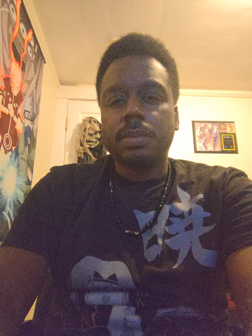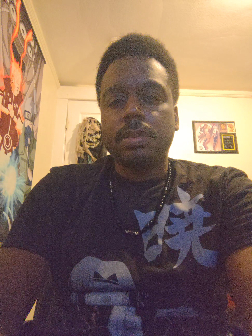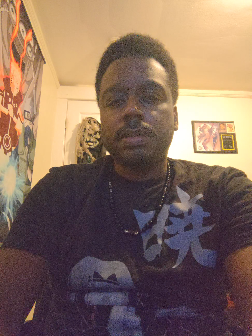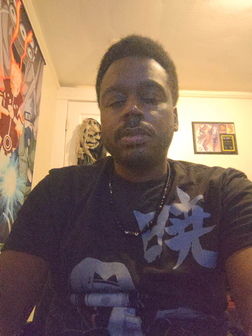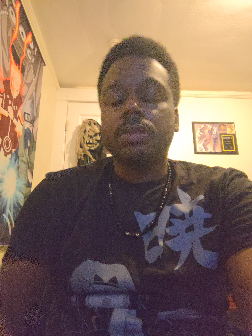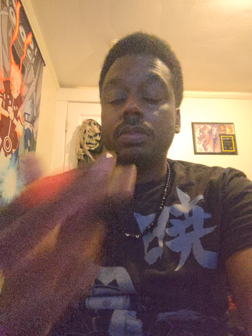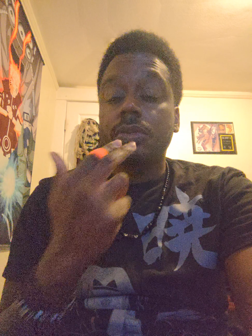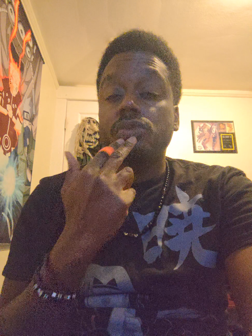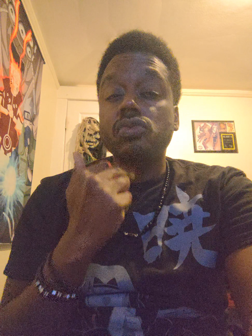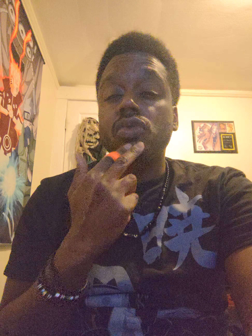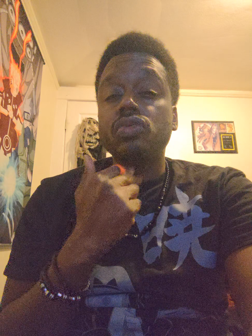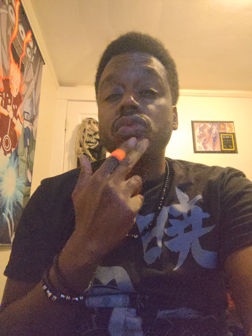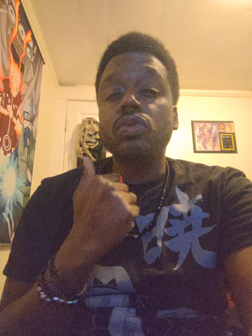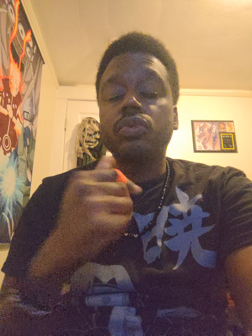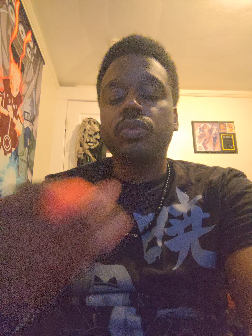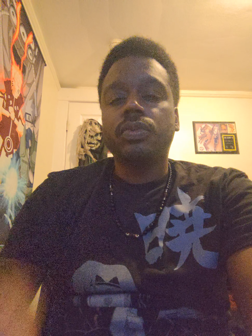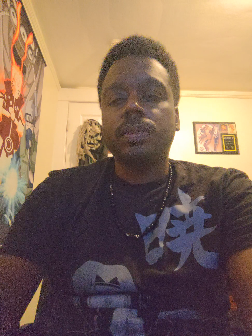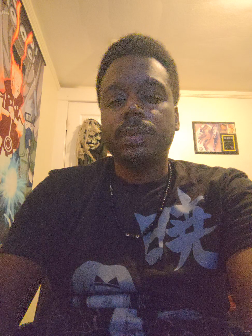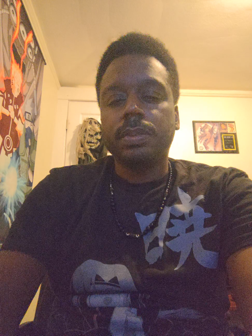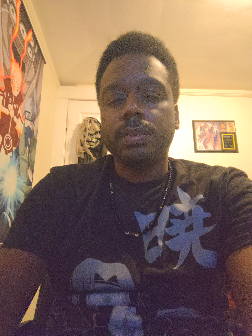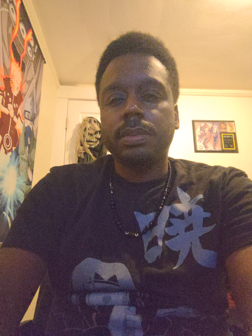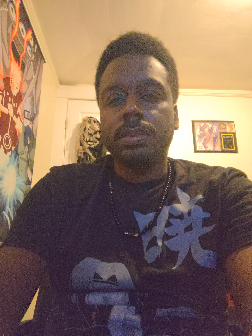cute